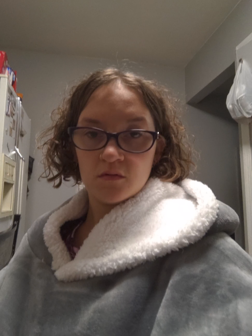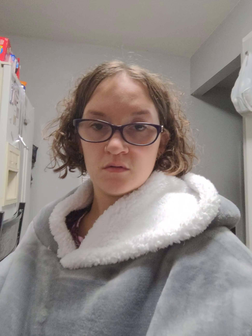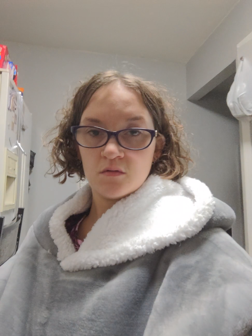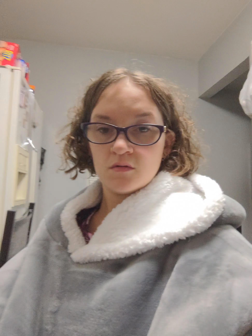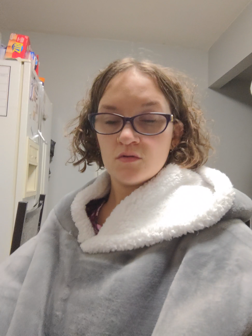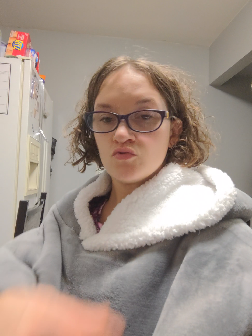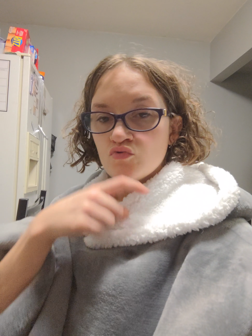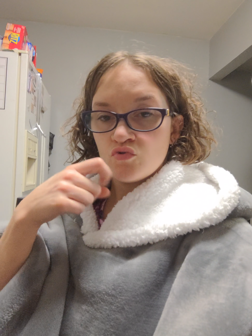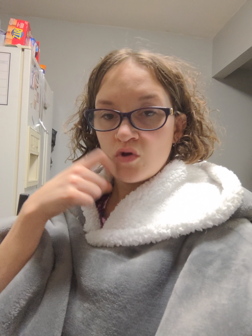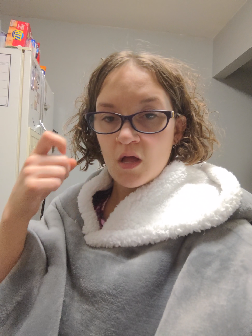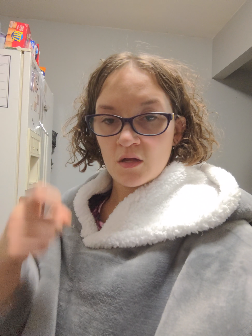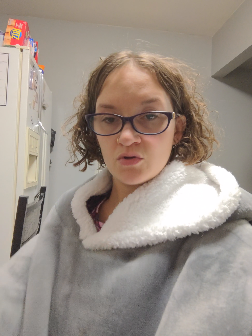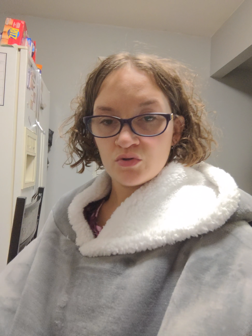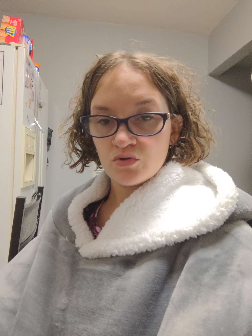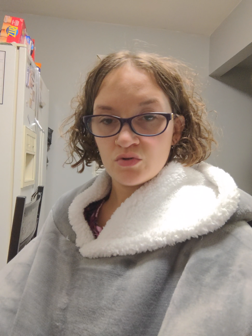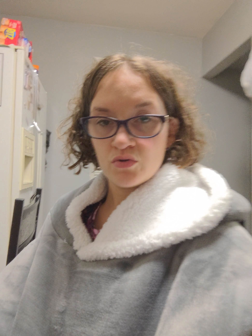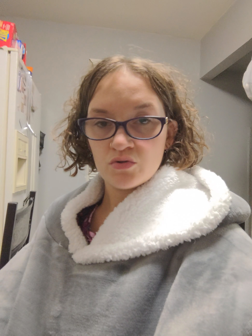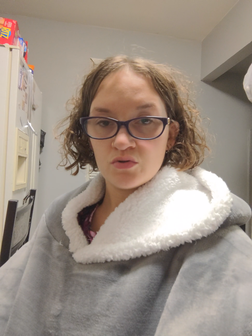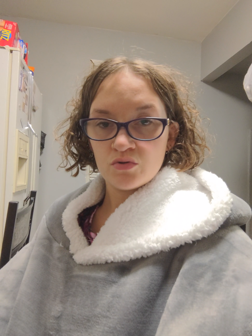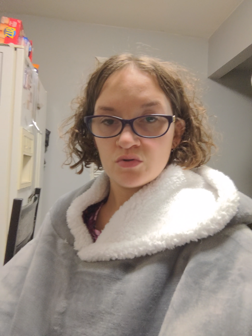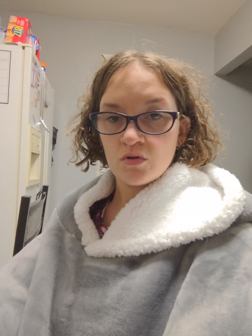dryer